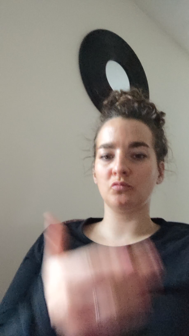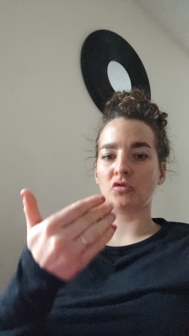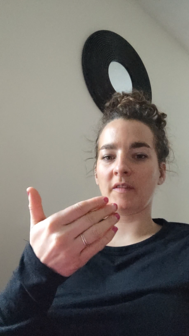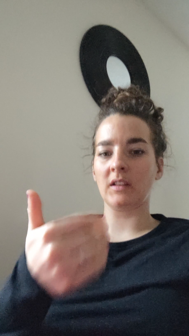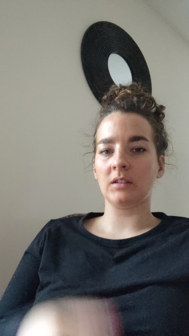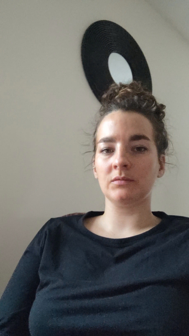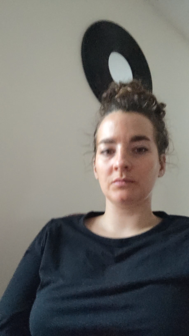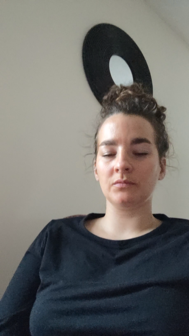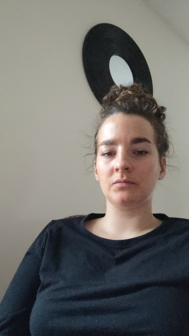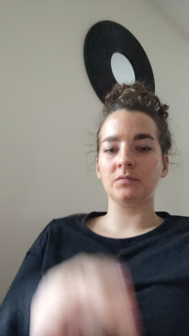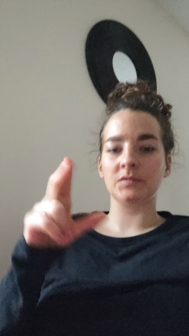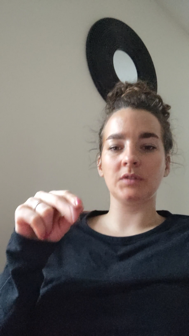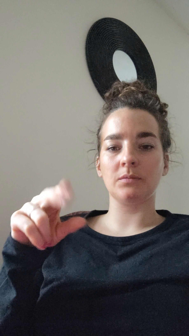diaper